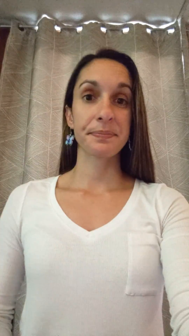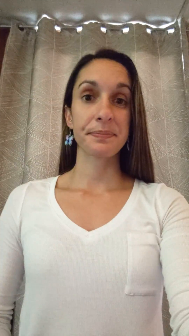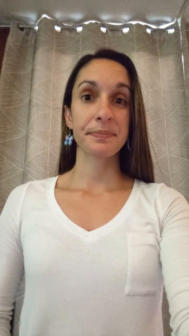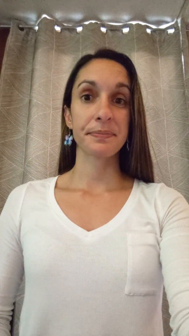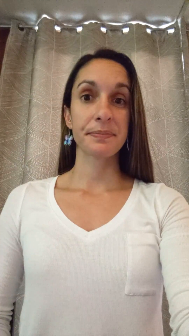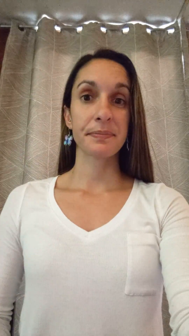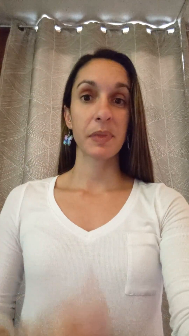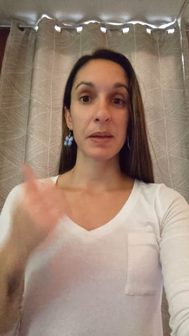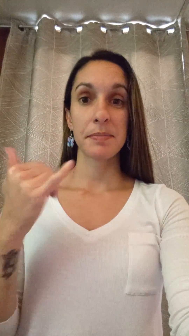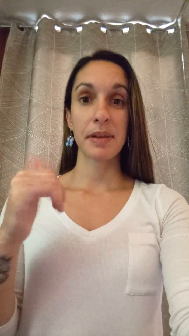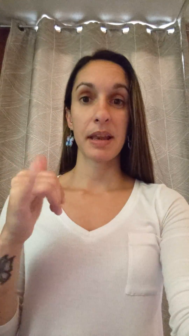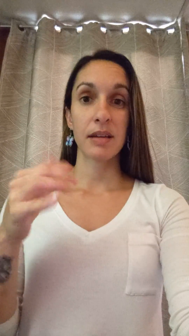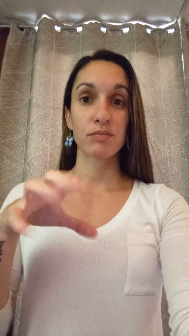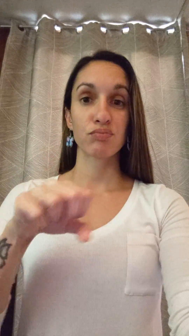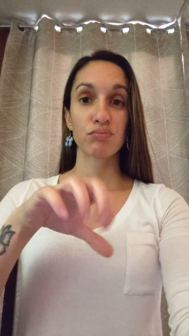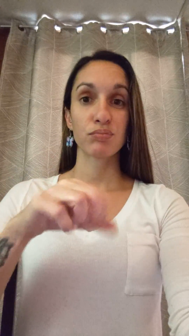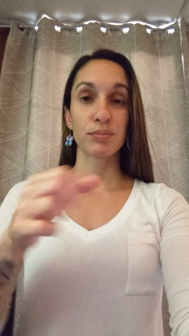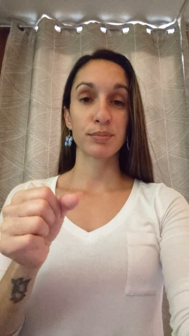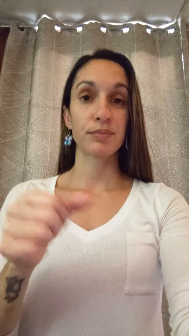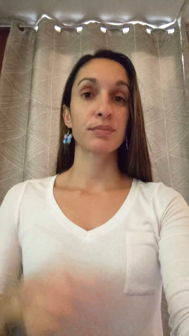play dough